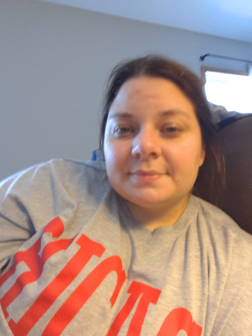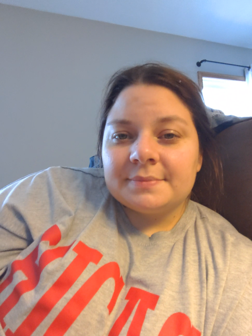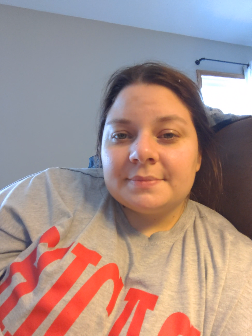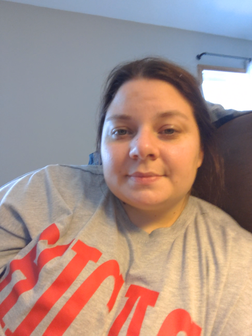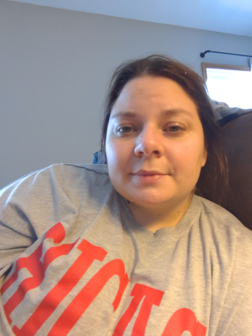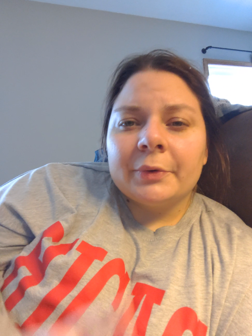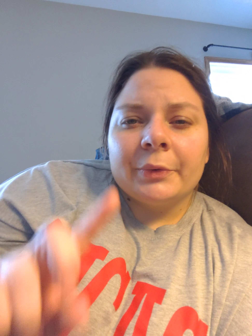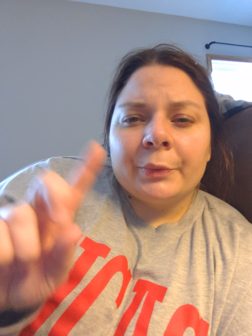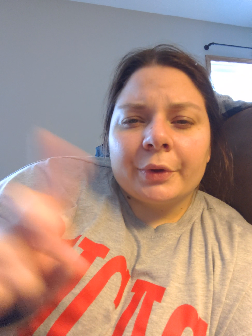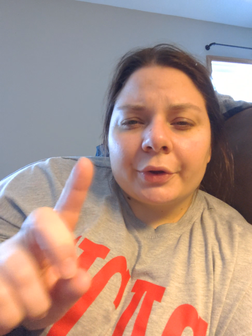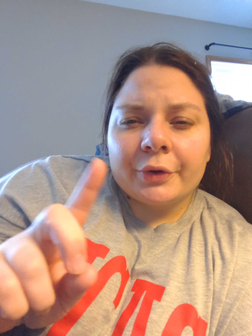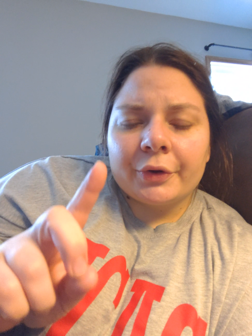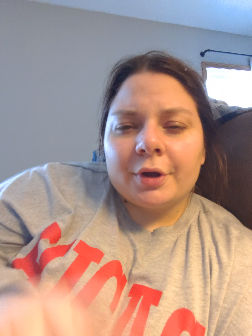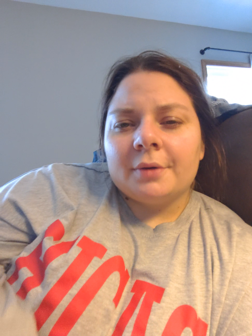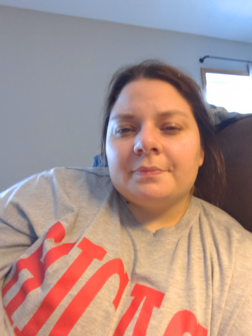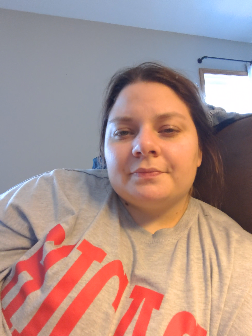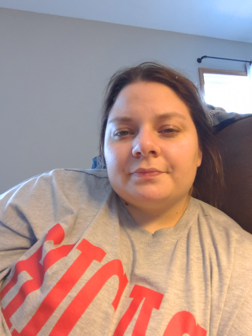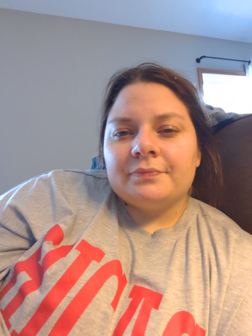where